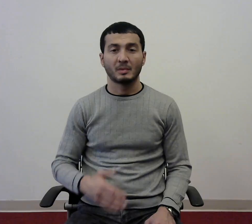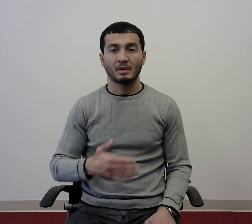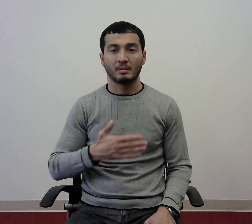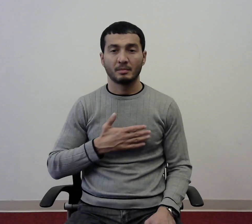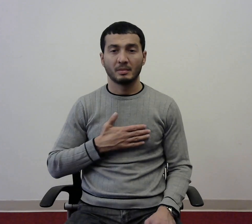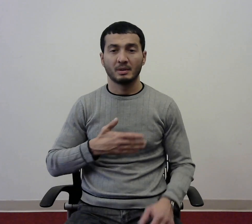mən